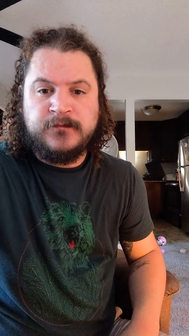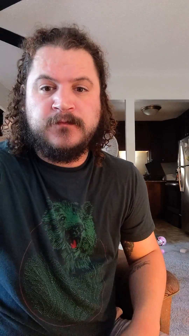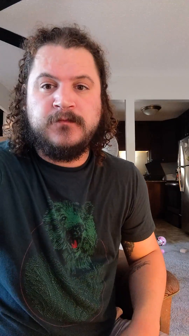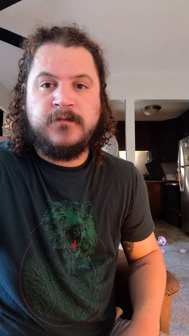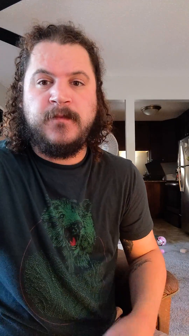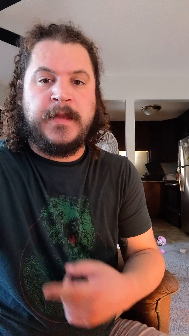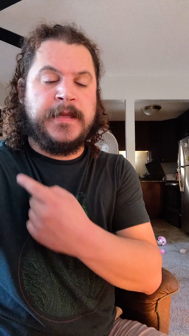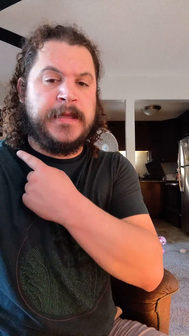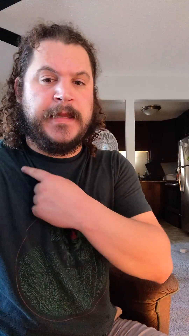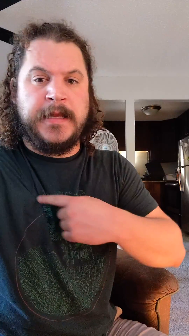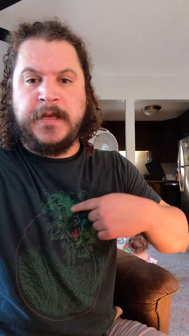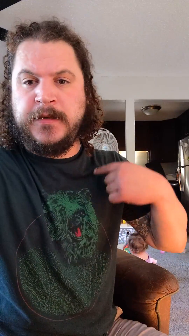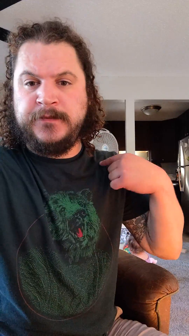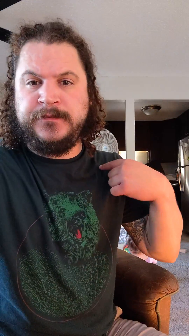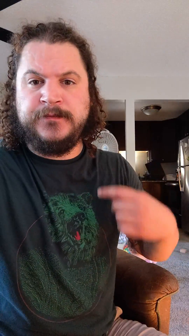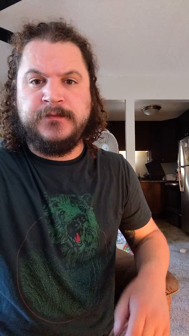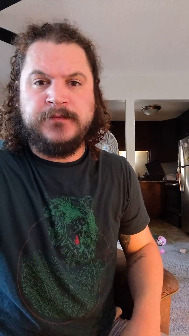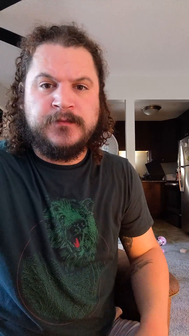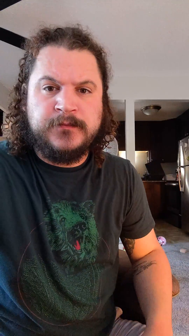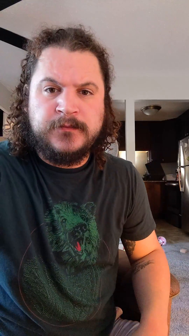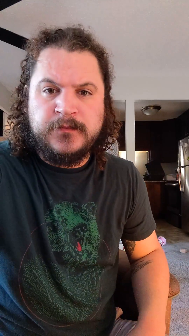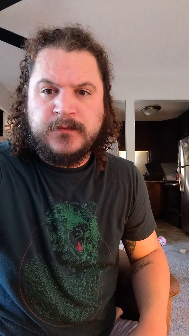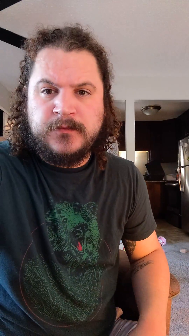necklace